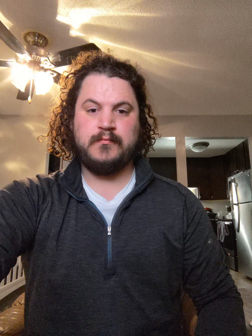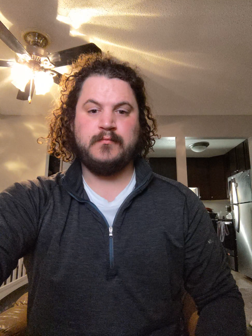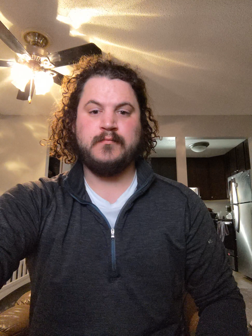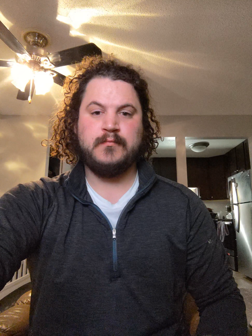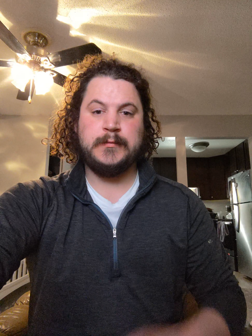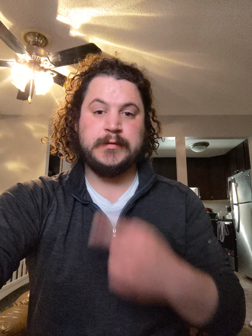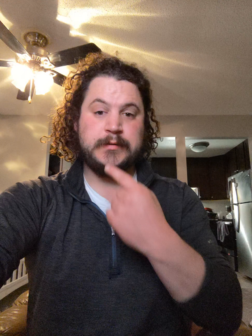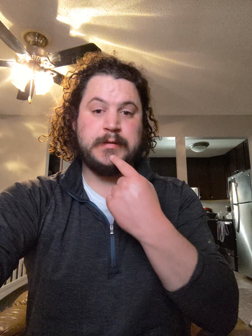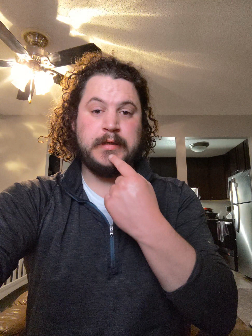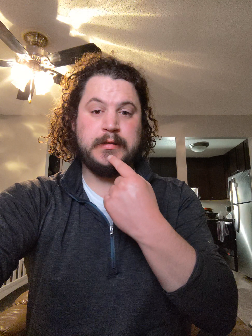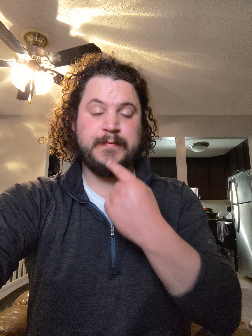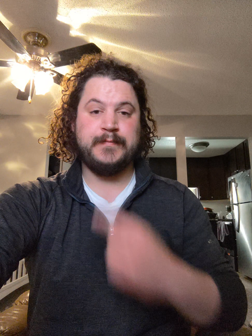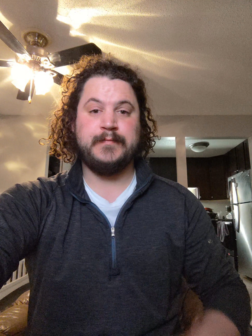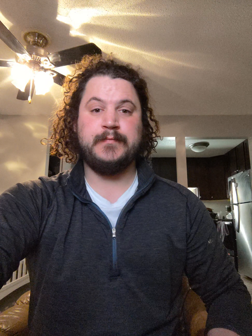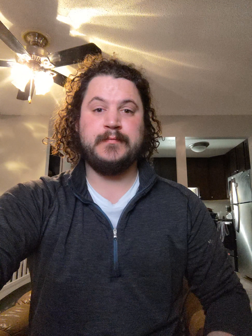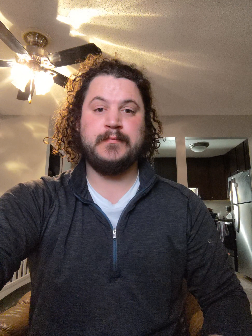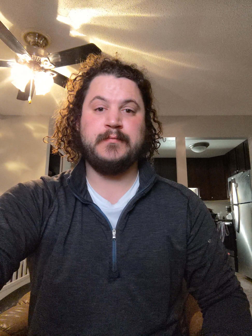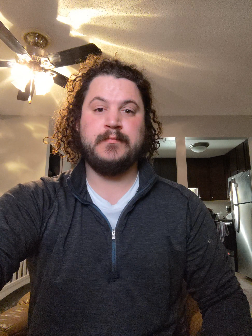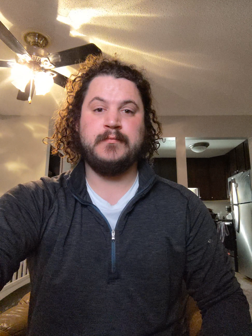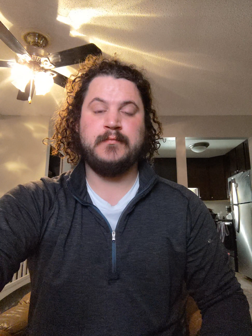say